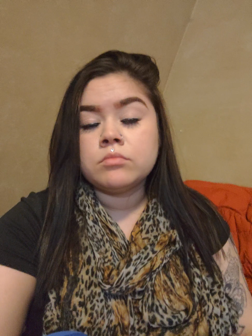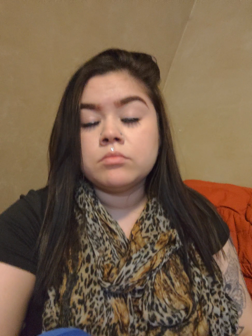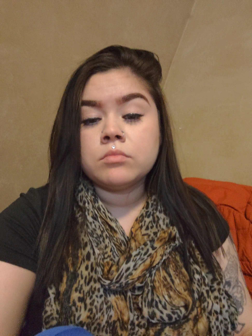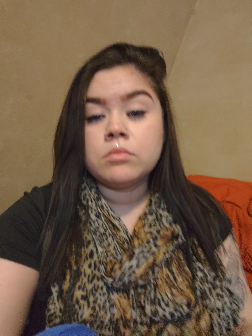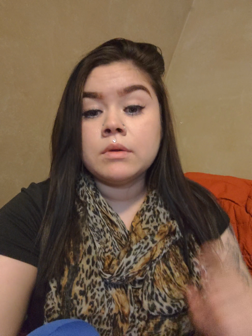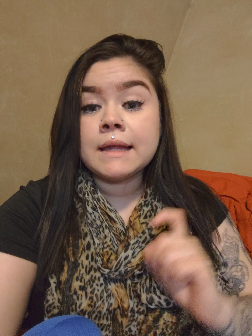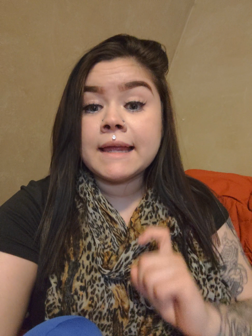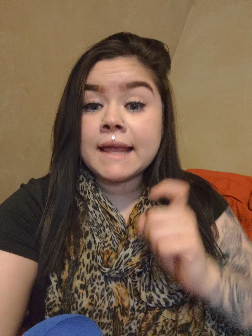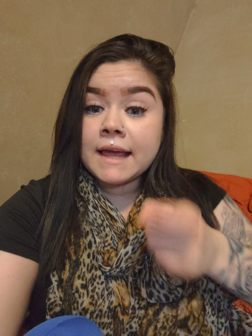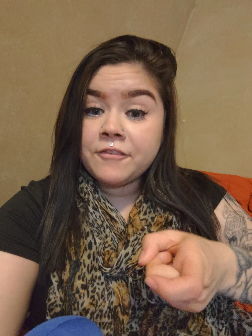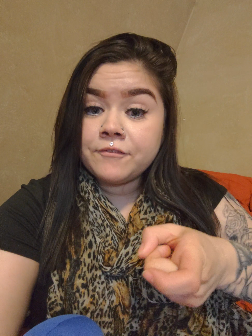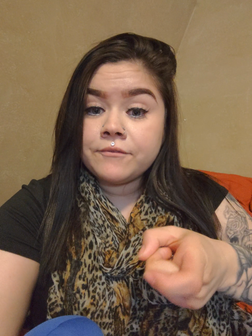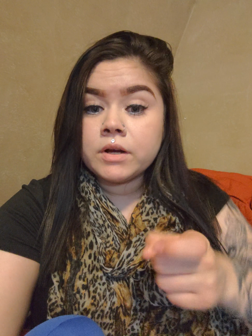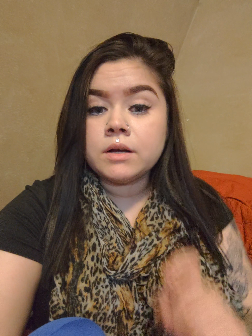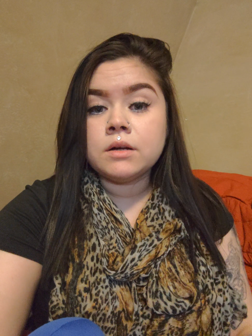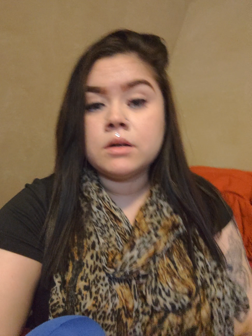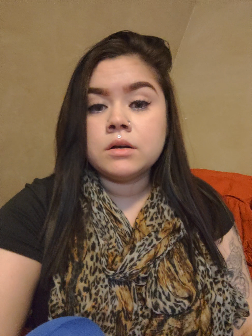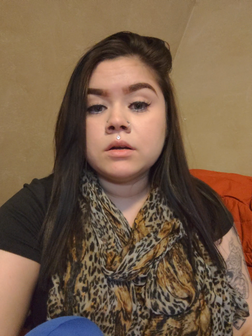gift